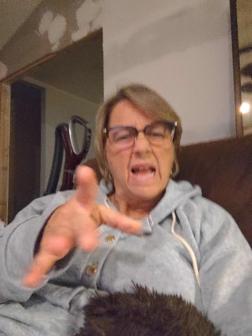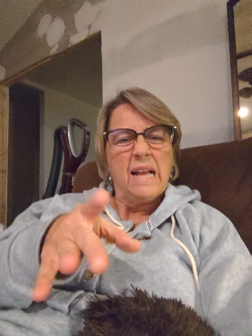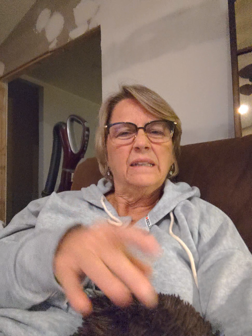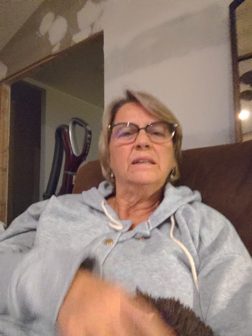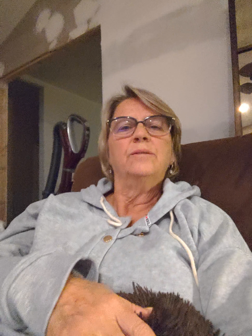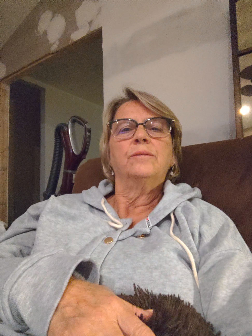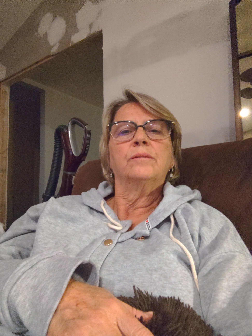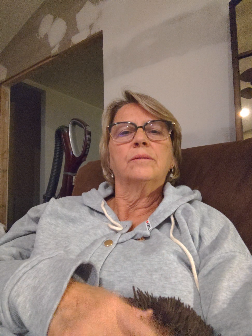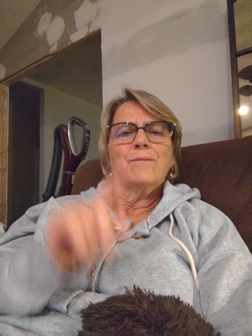hate